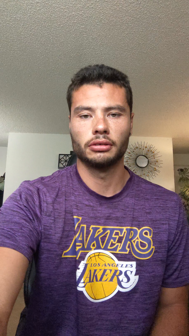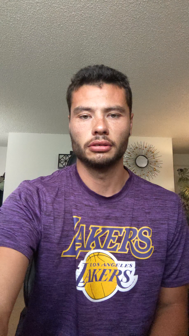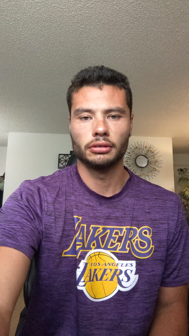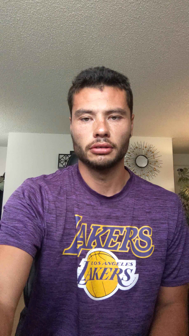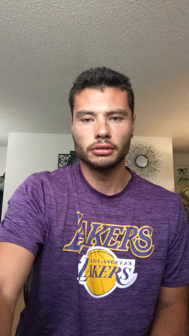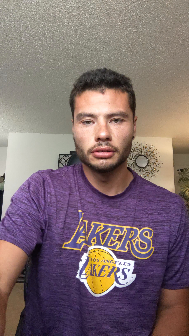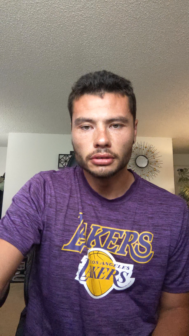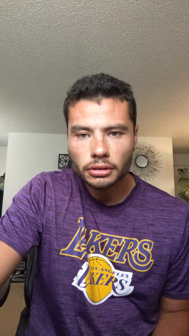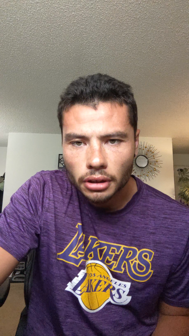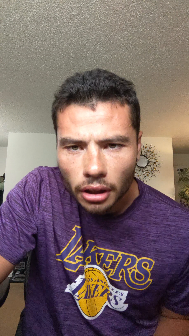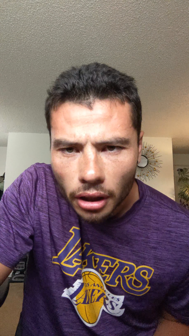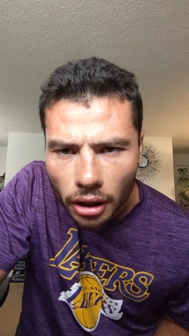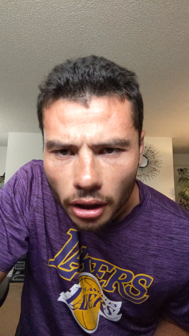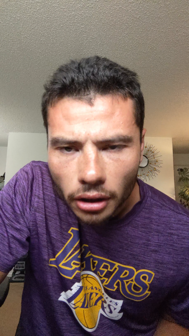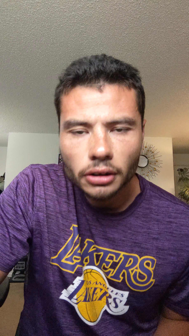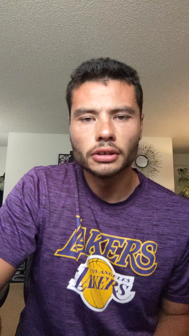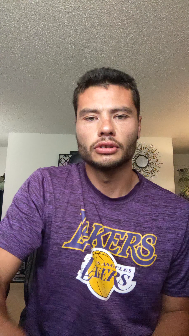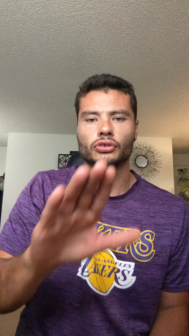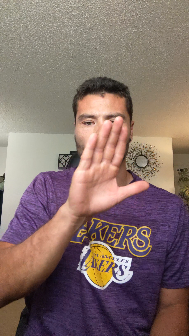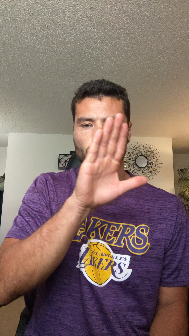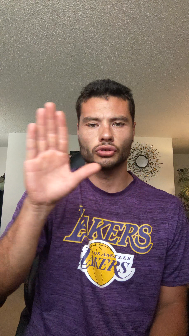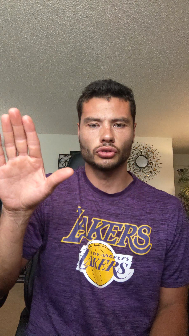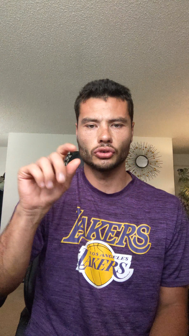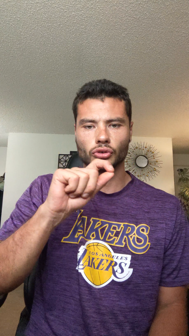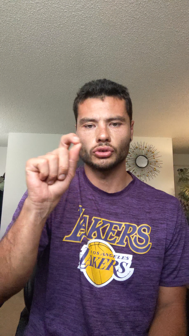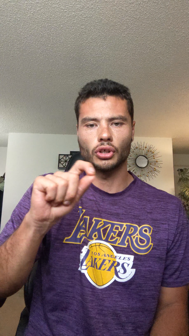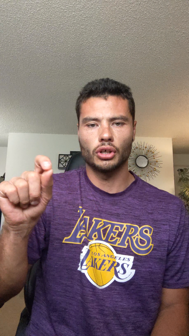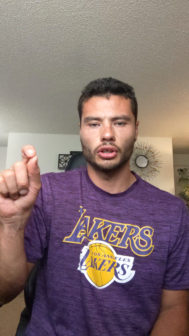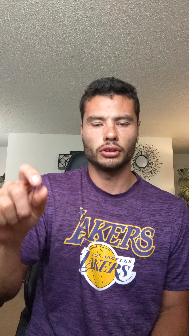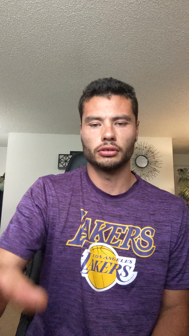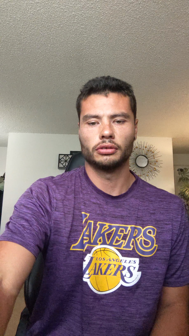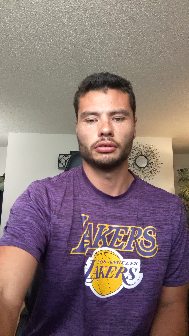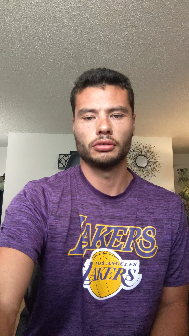chalk